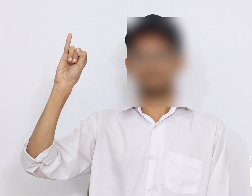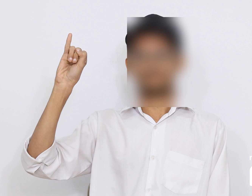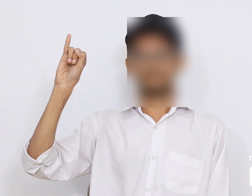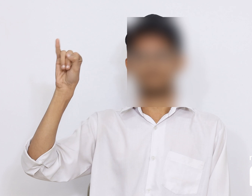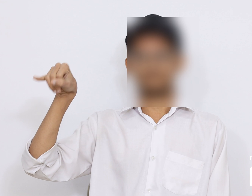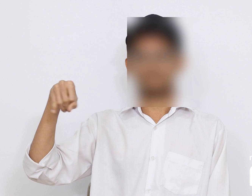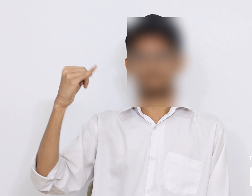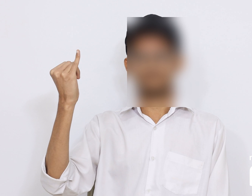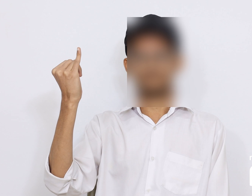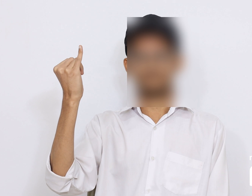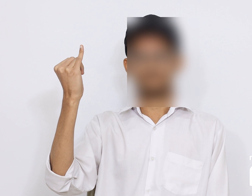ج